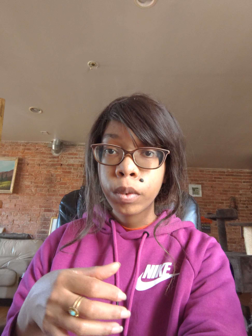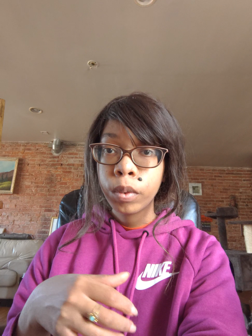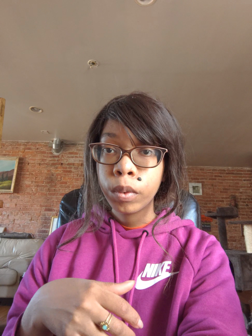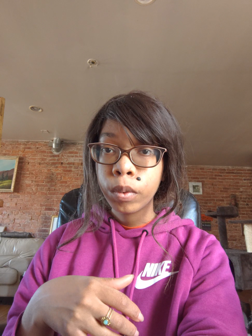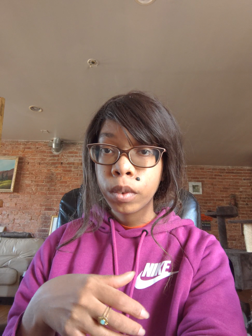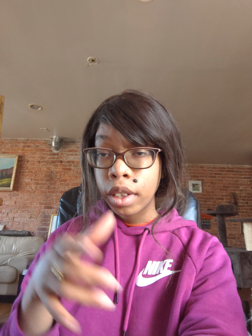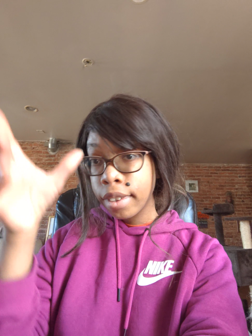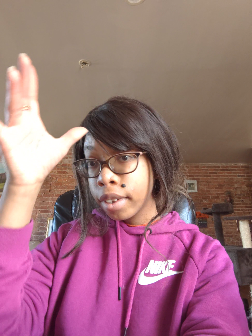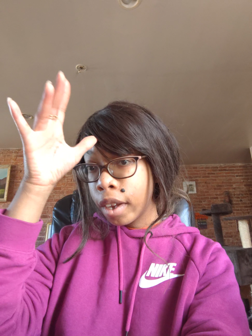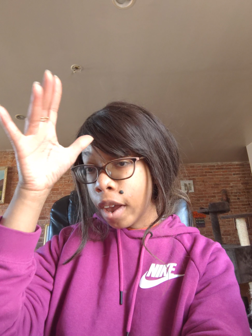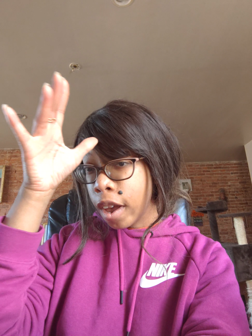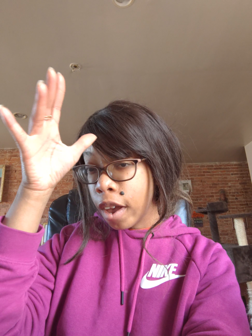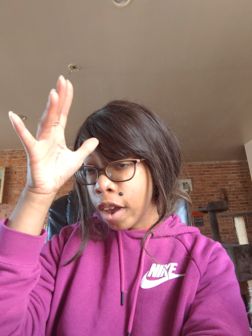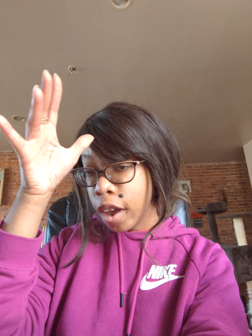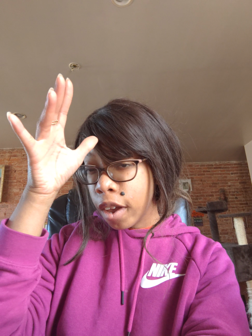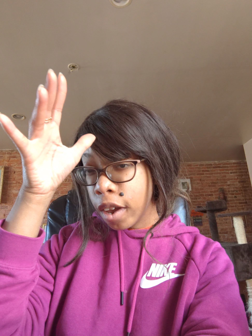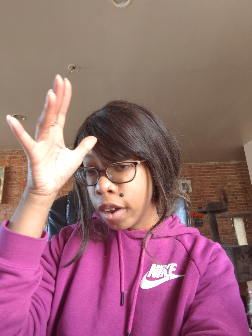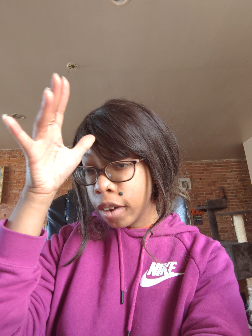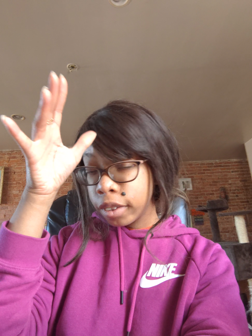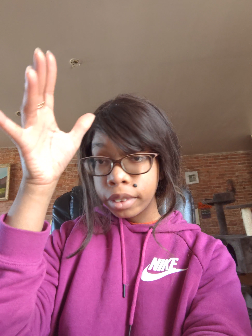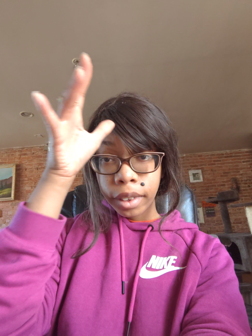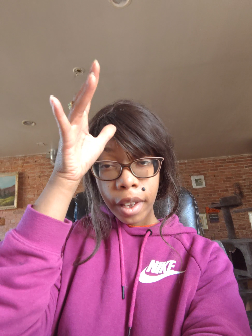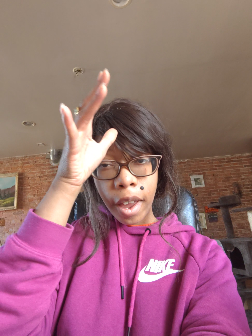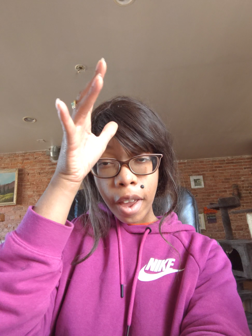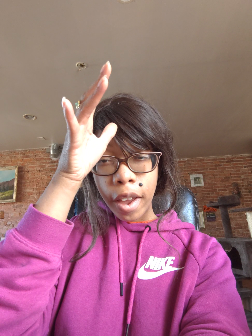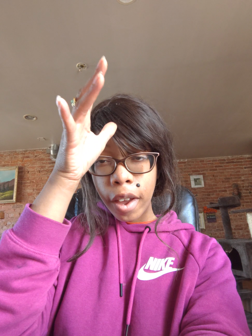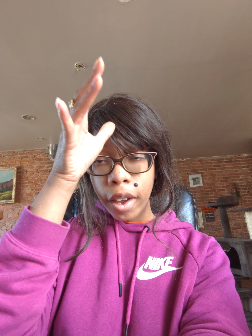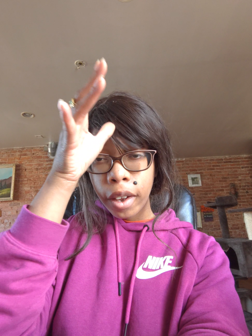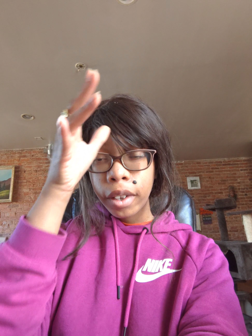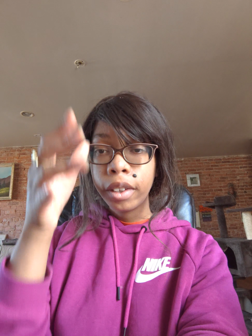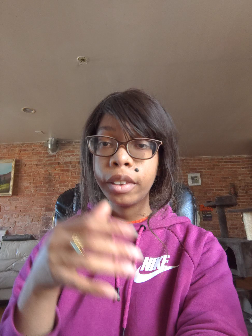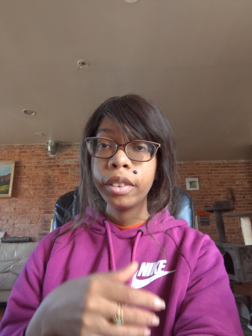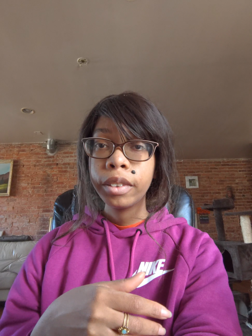dad